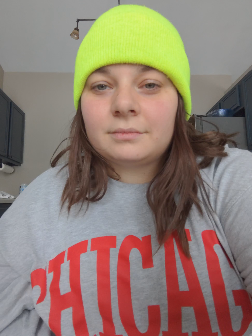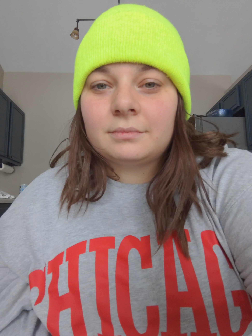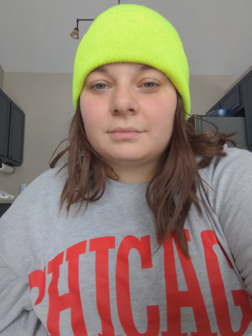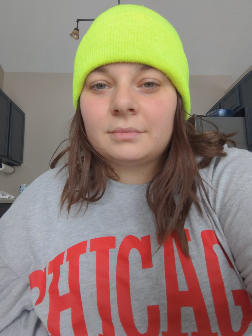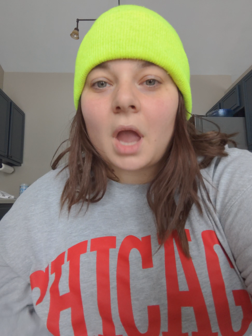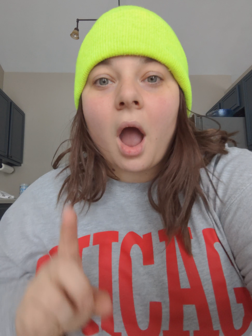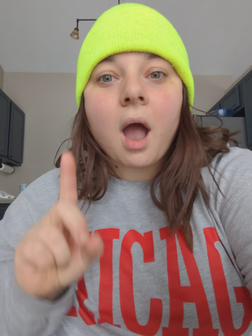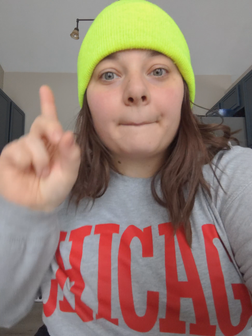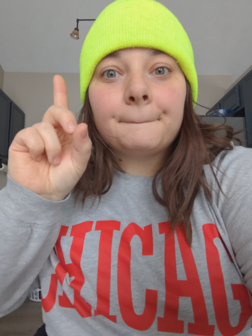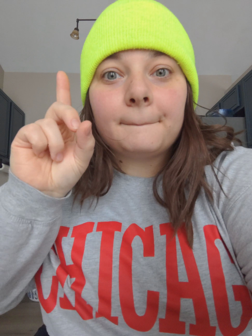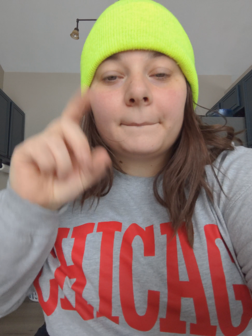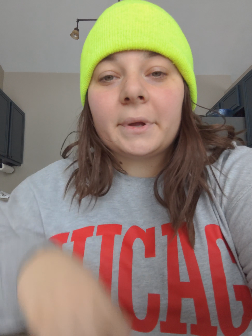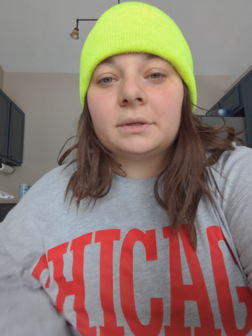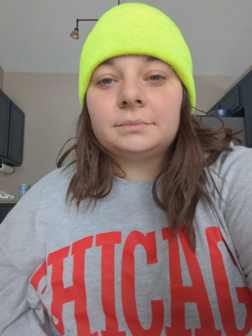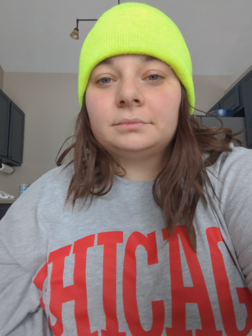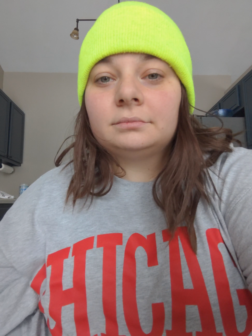up